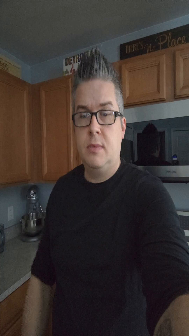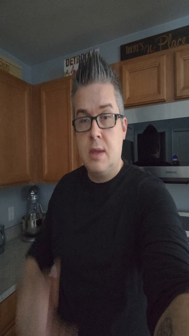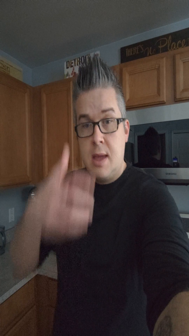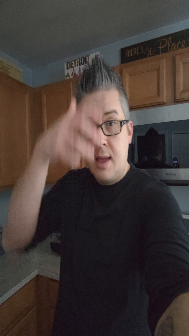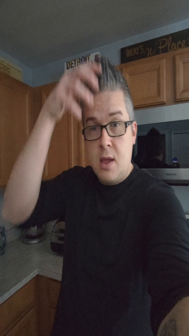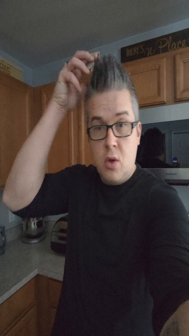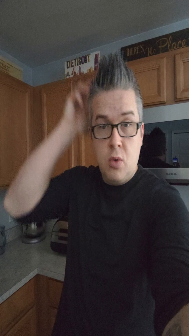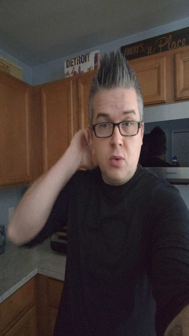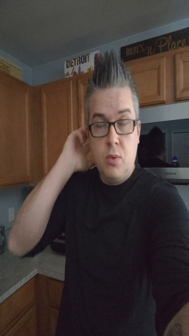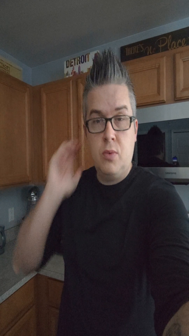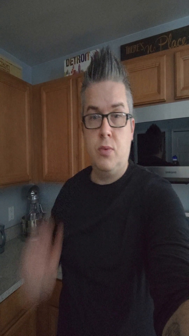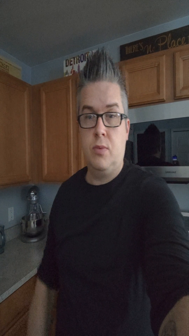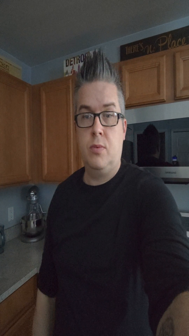lion